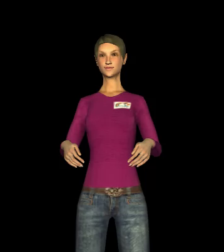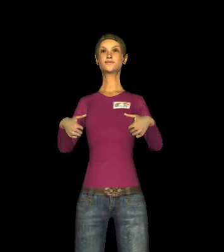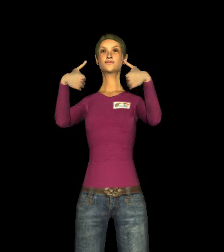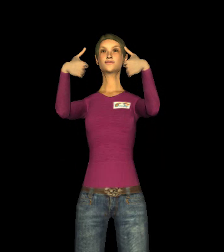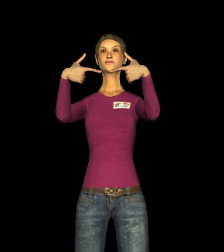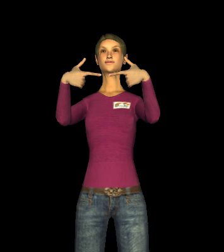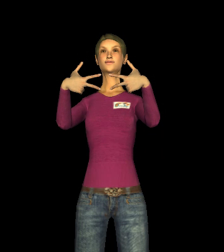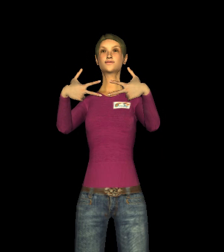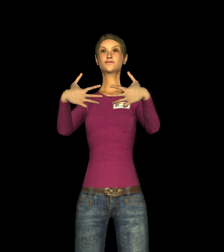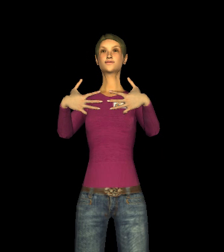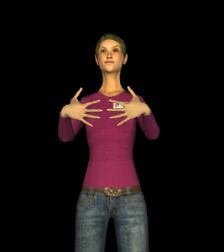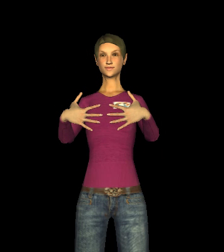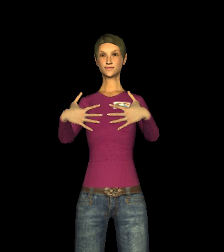عدد